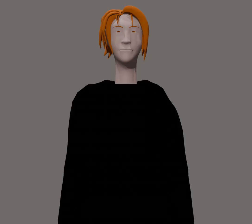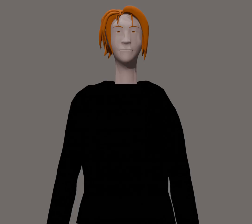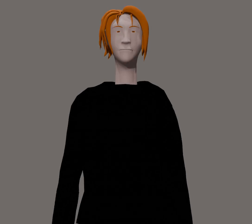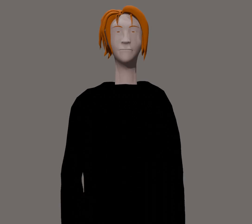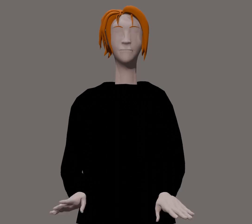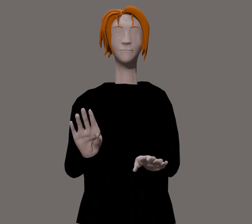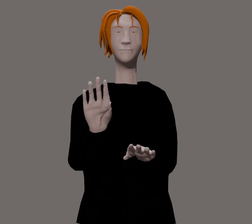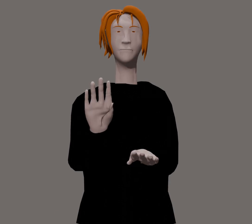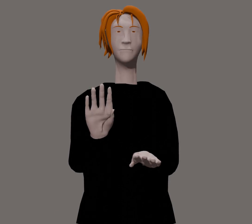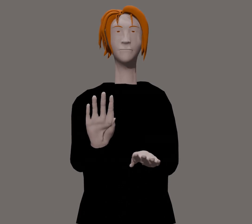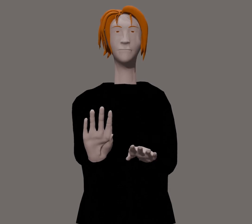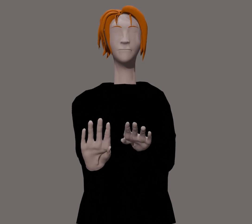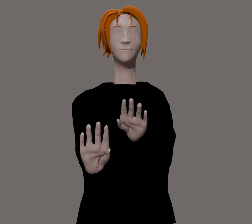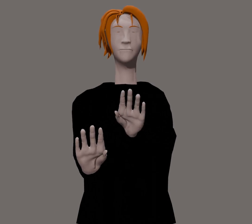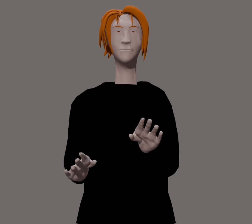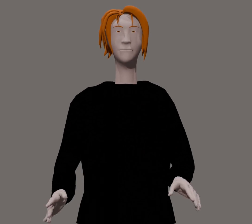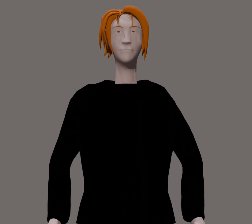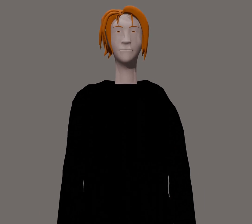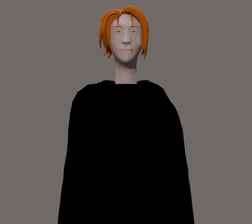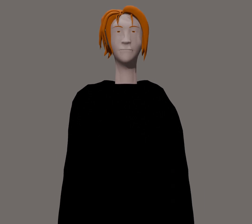Clutch Vehicle